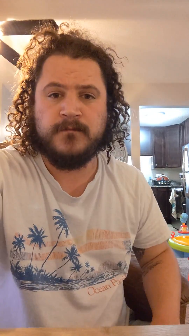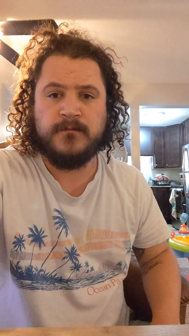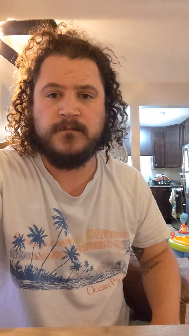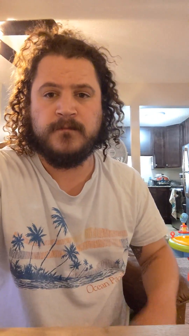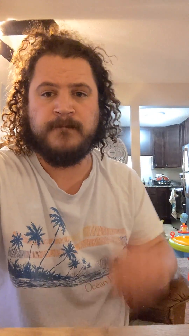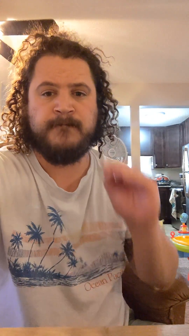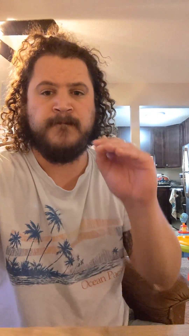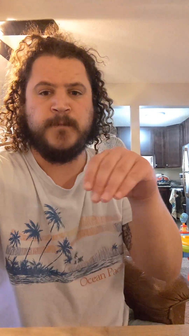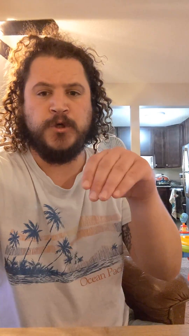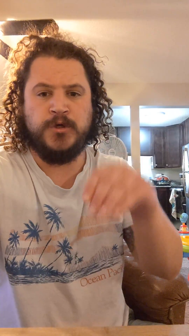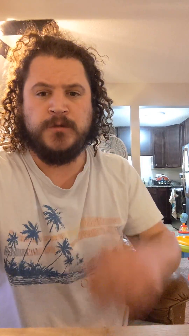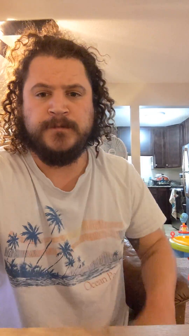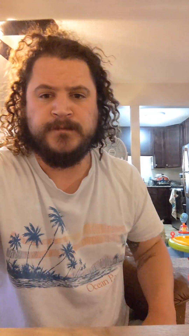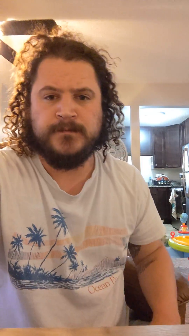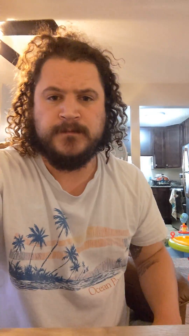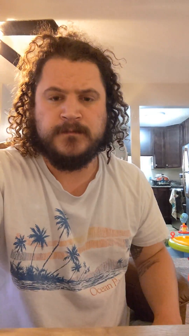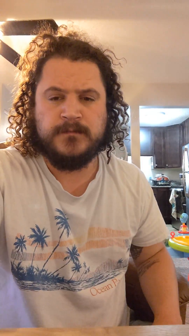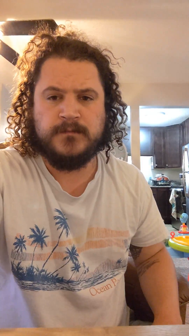put